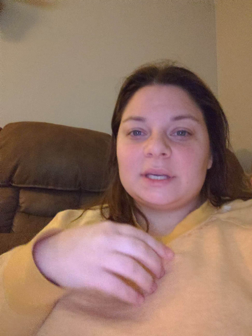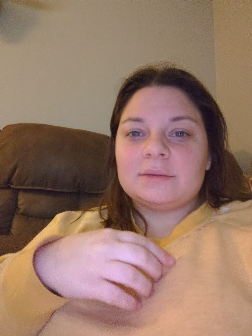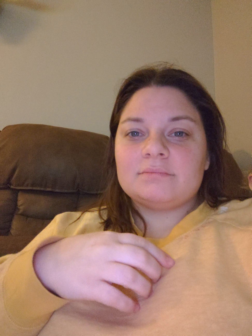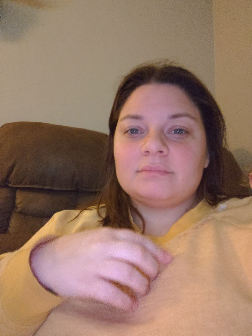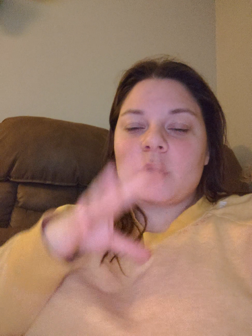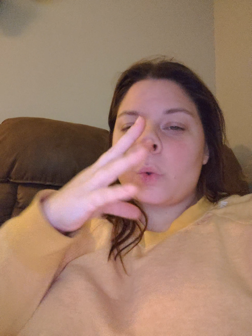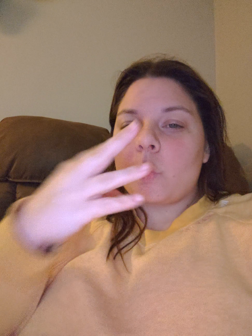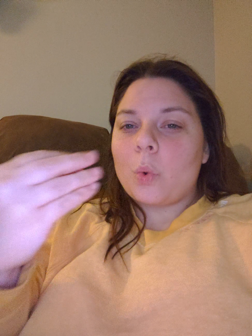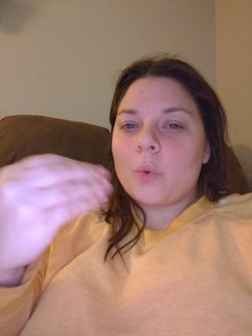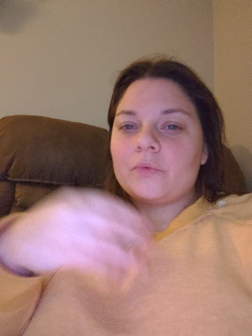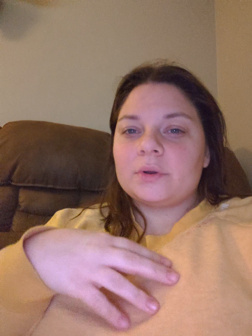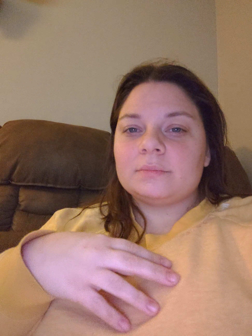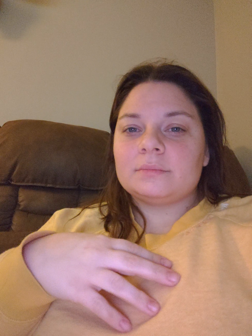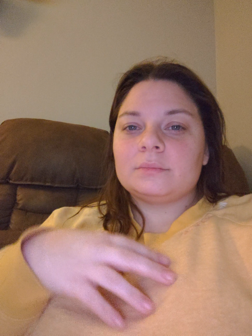wolf